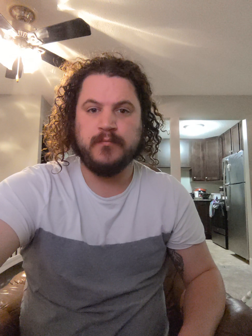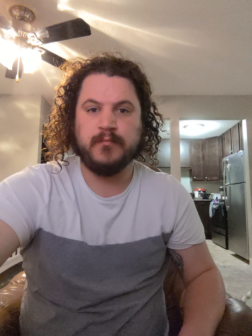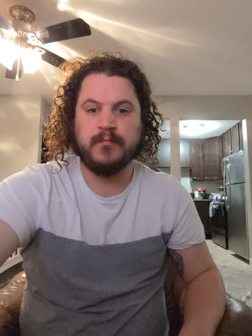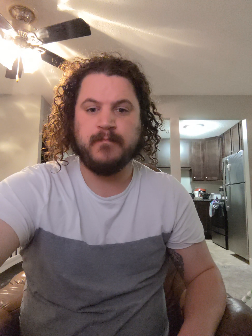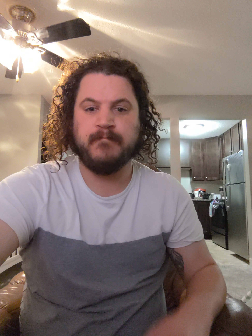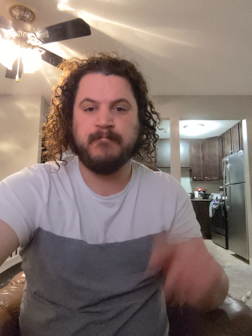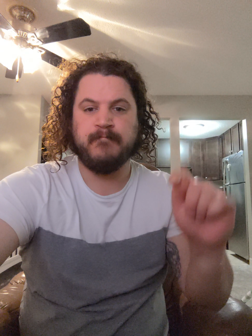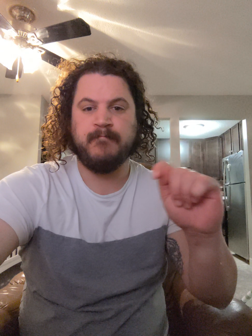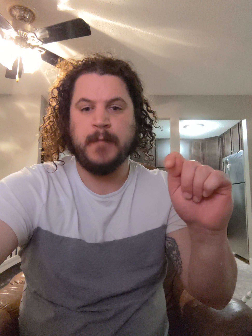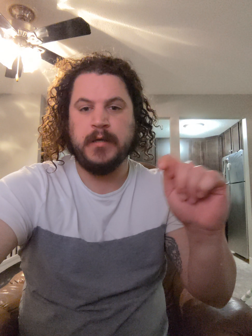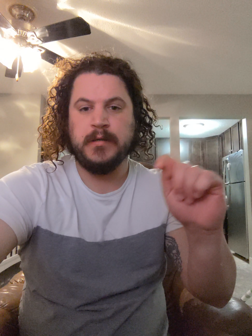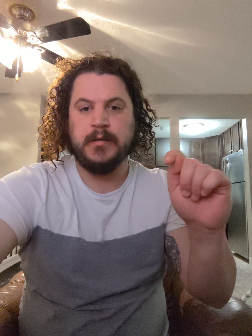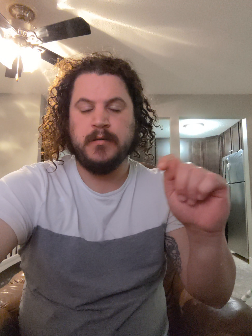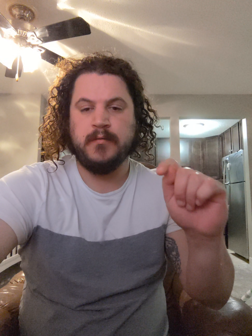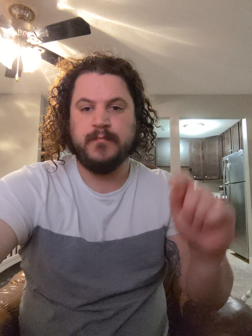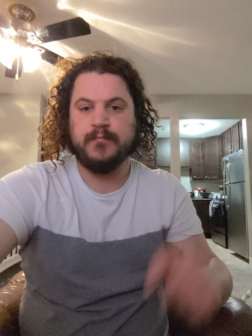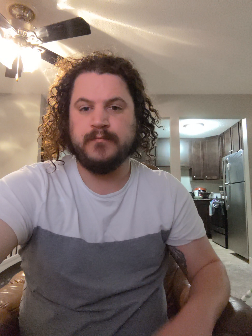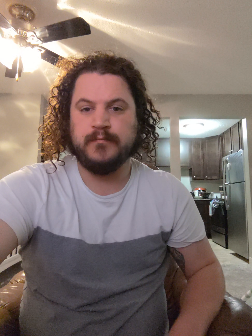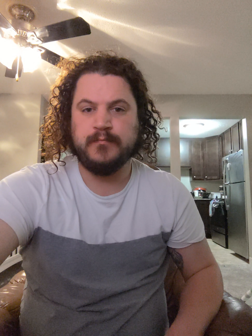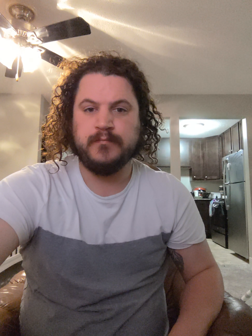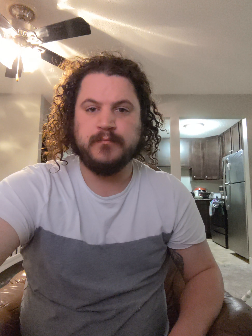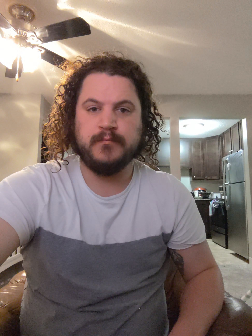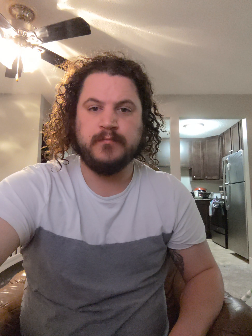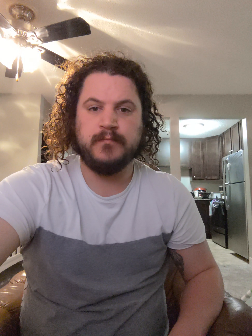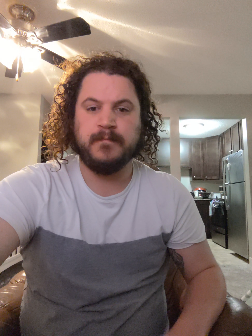potty